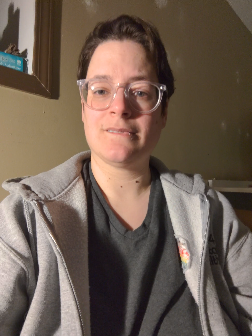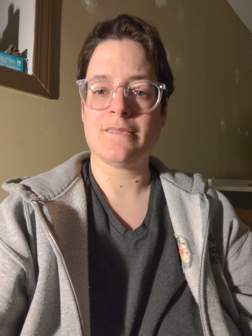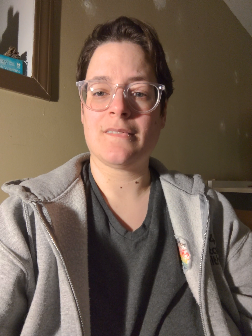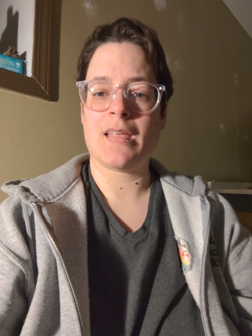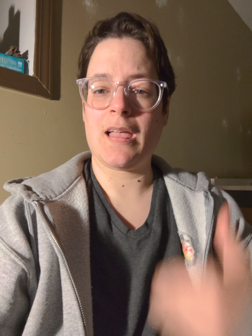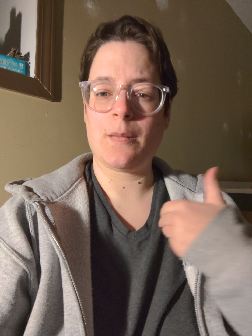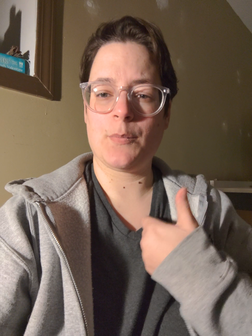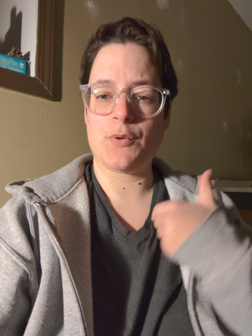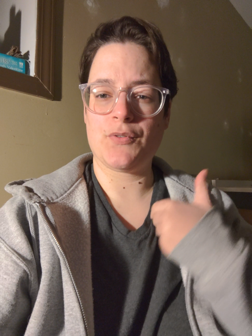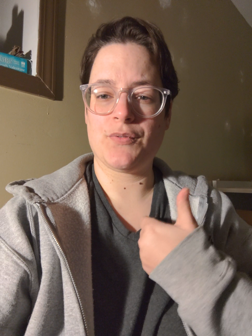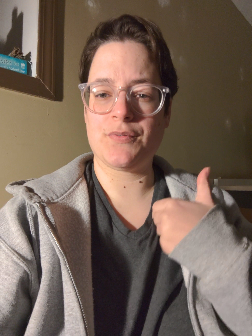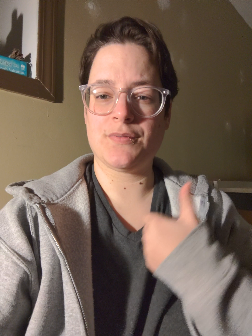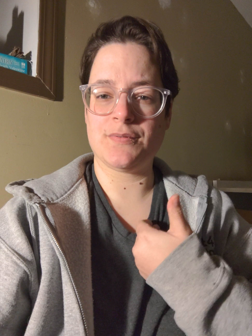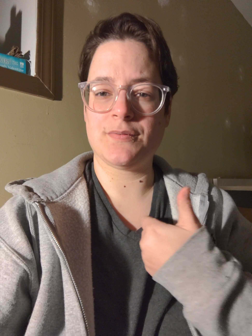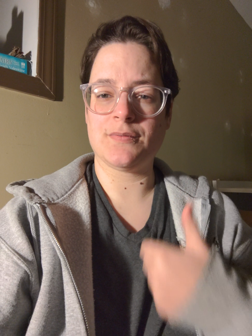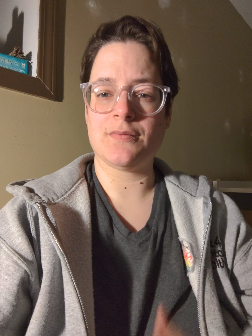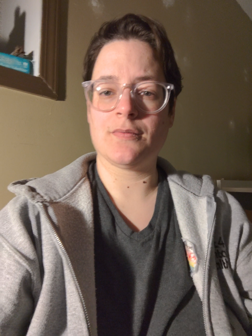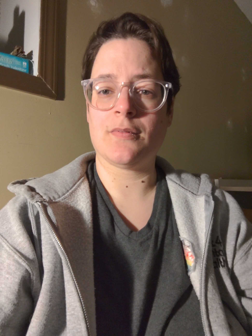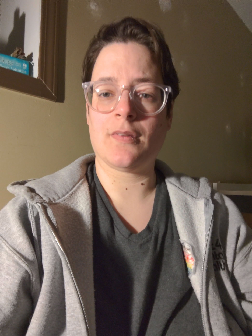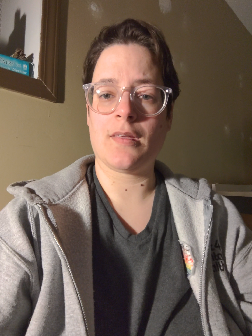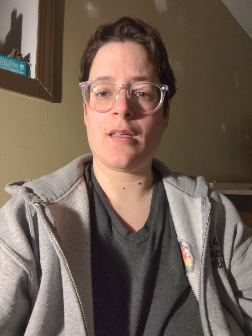animal